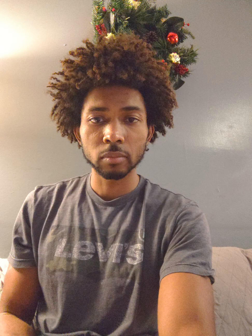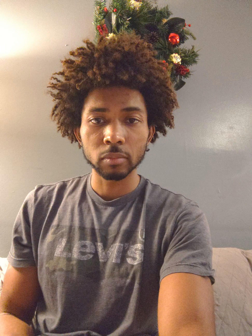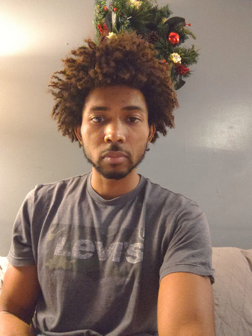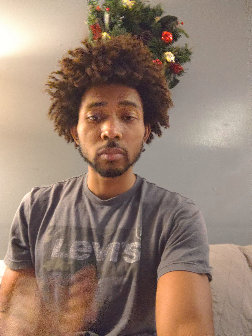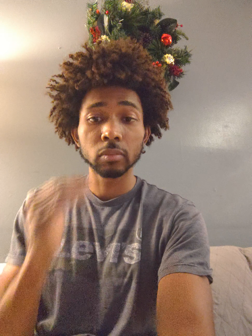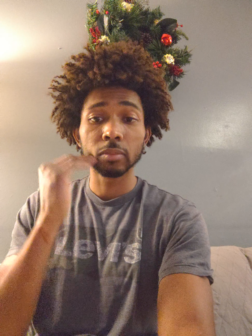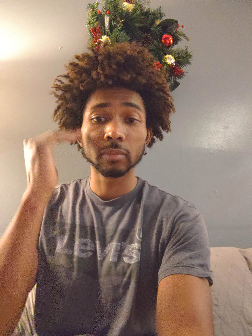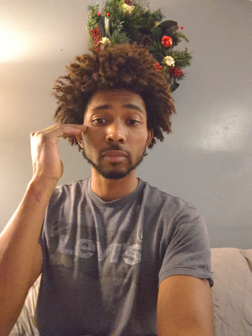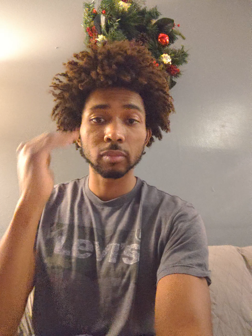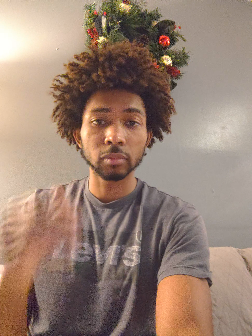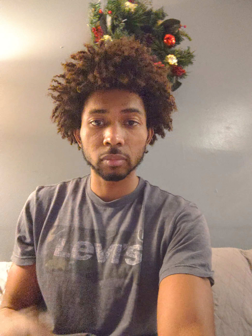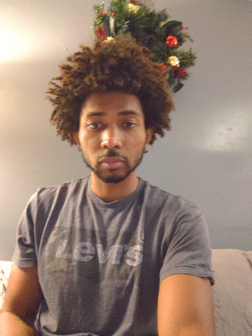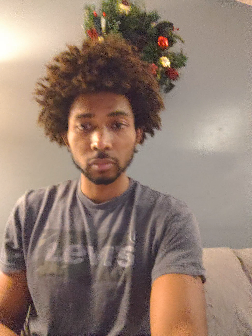head